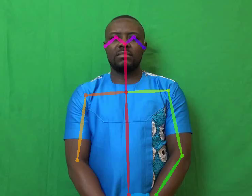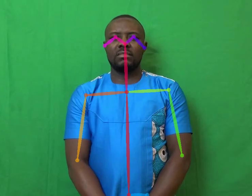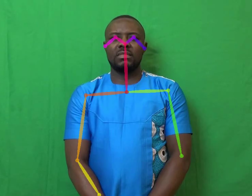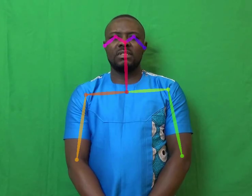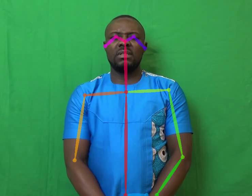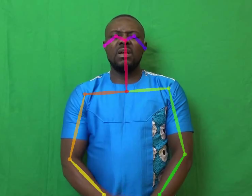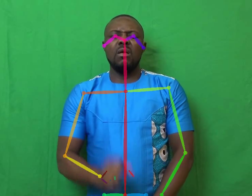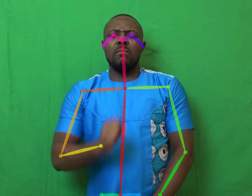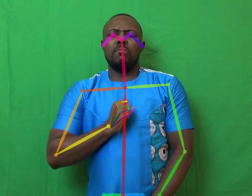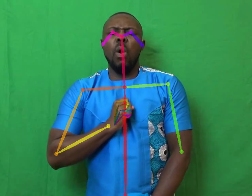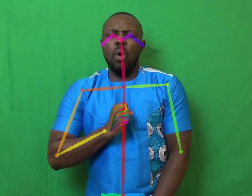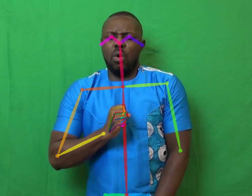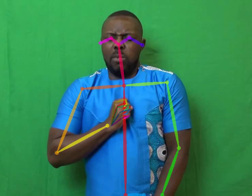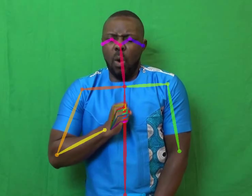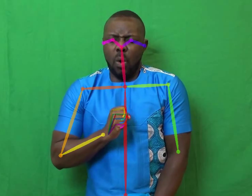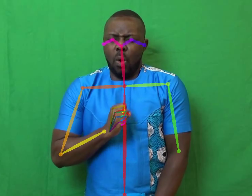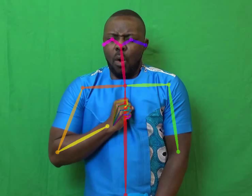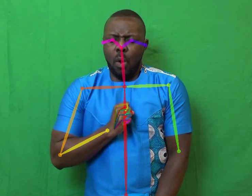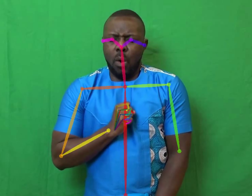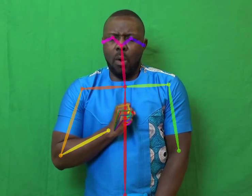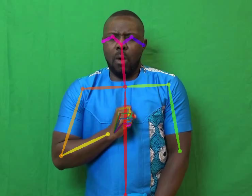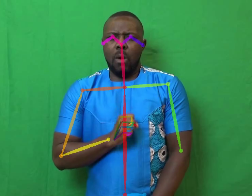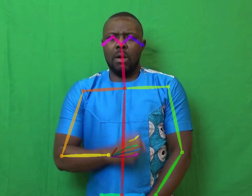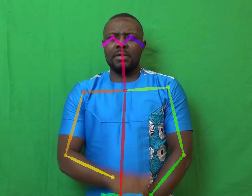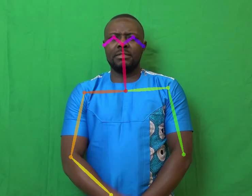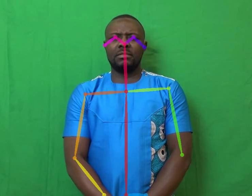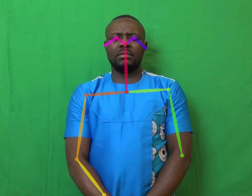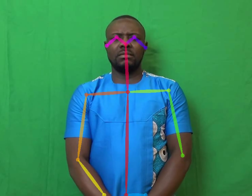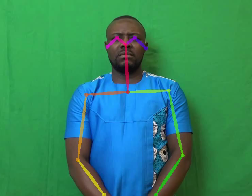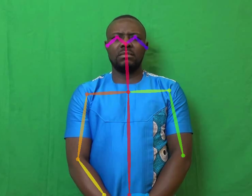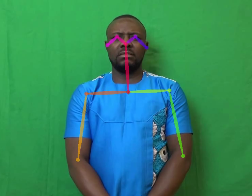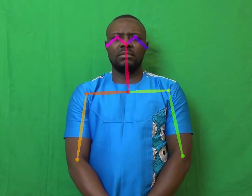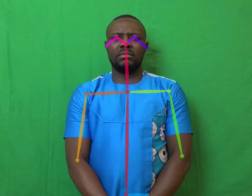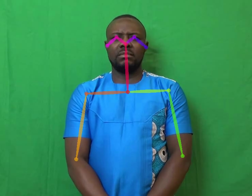cough